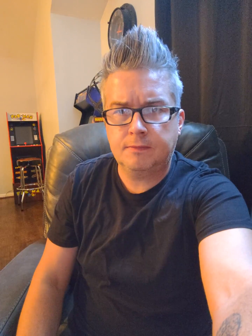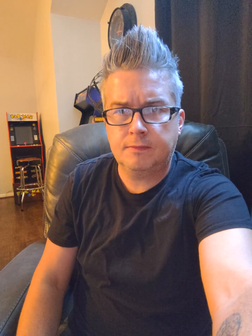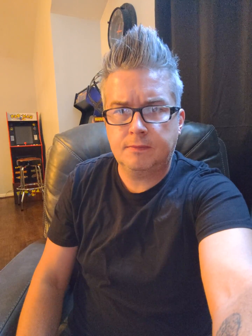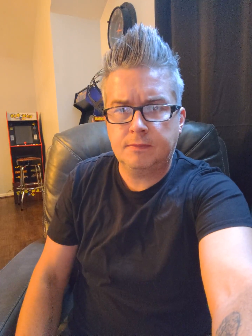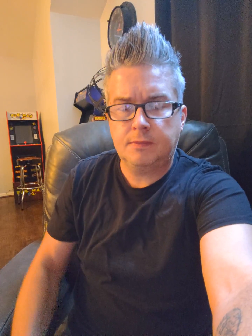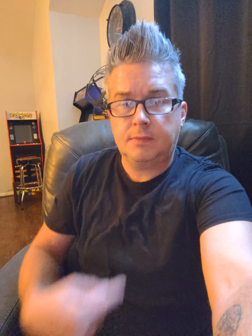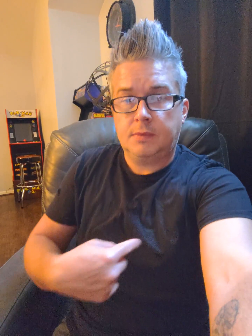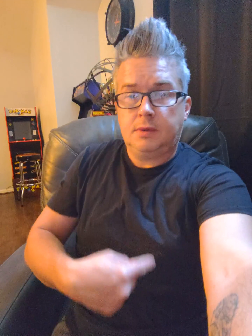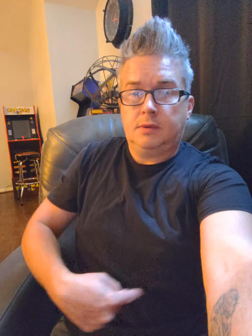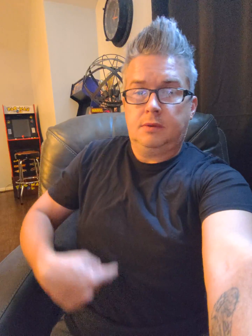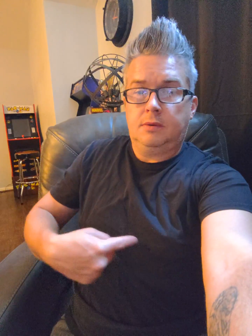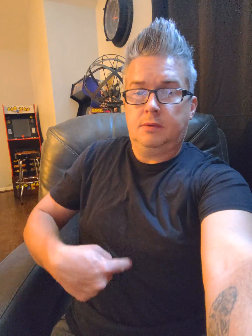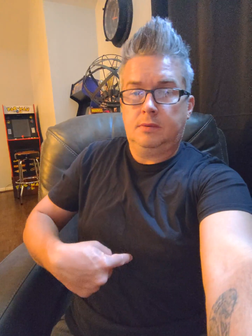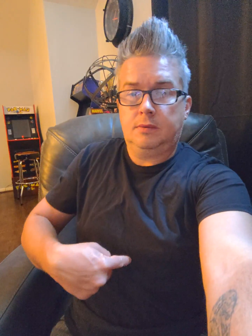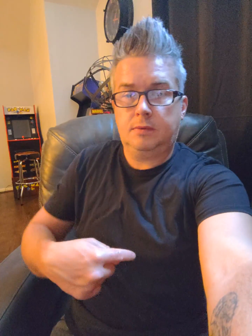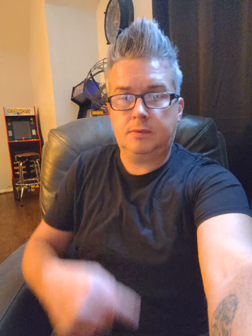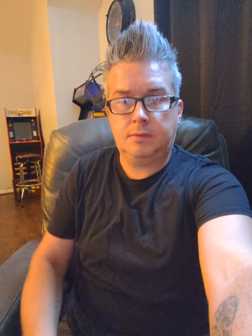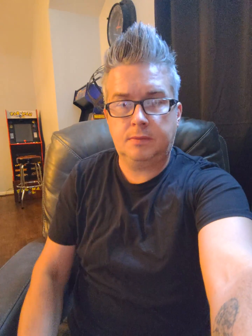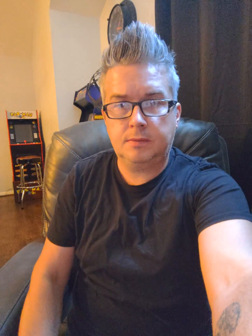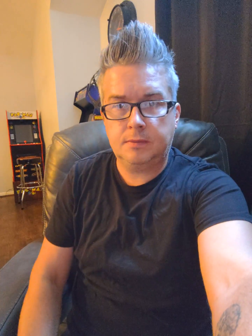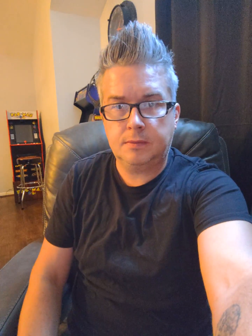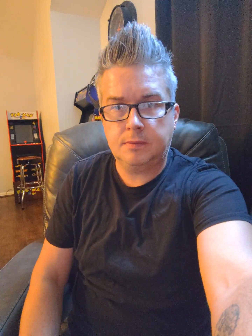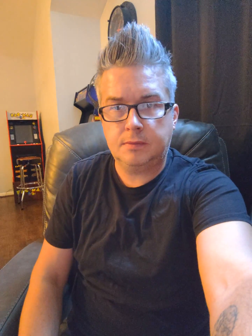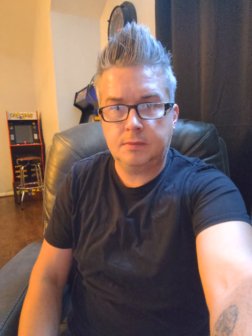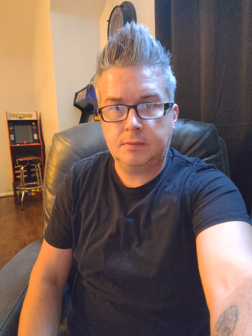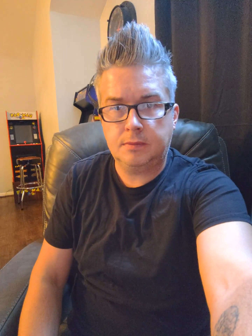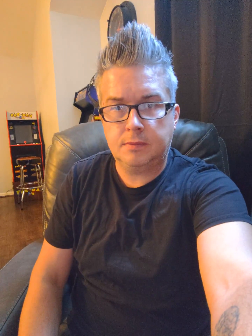belly button